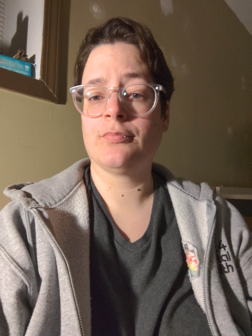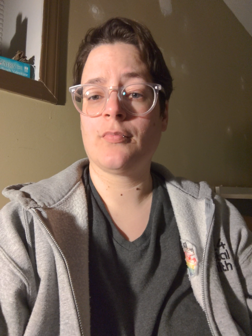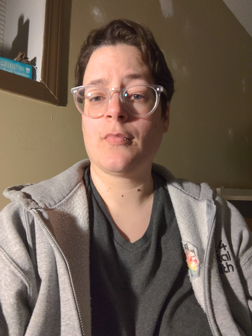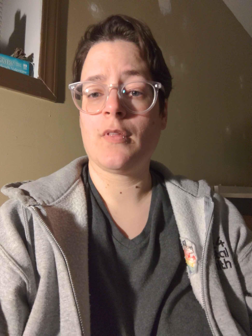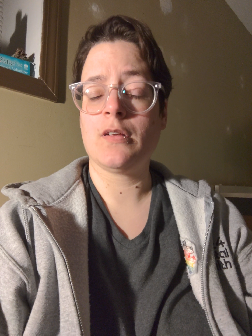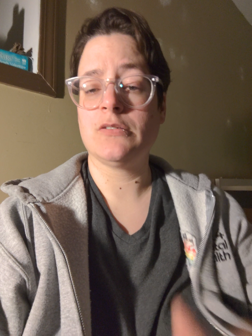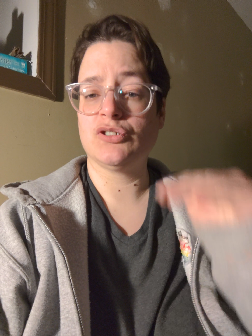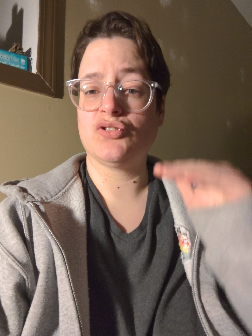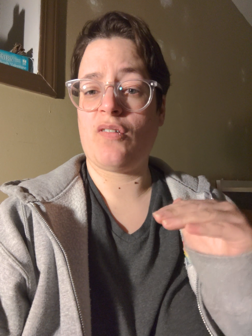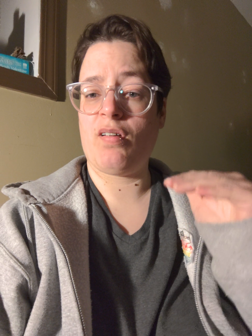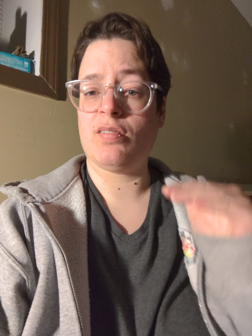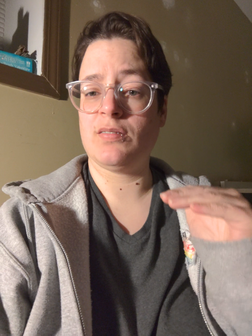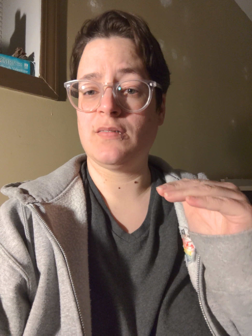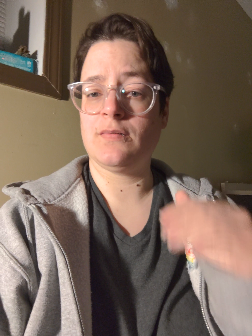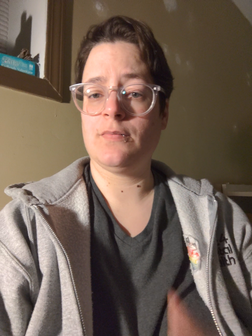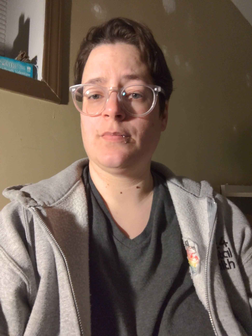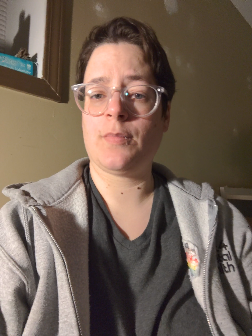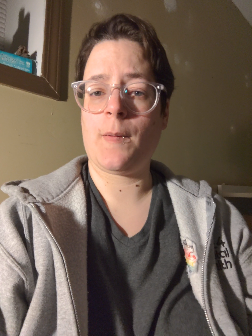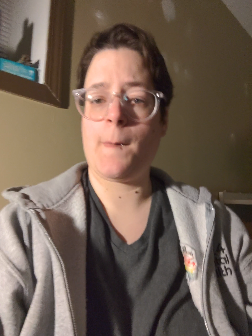child